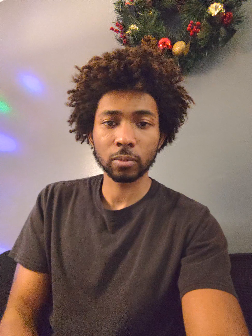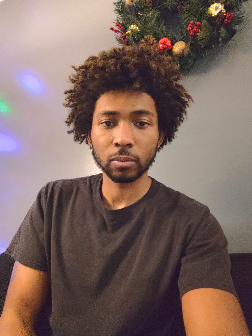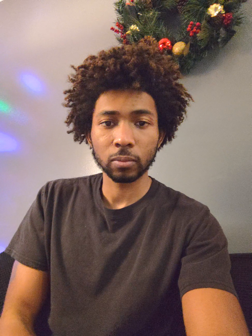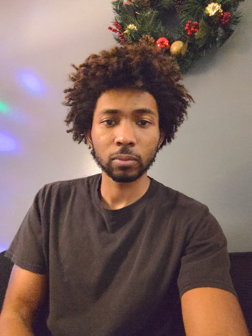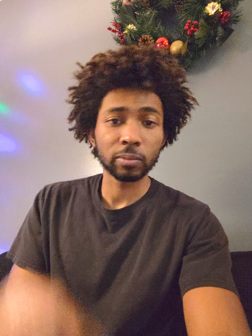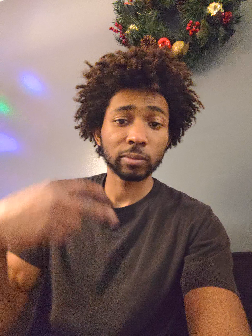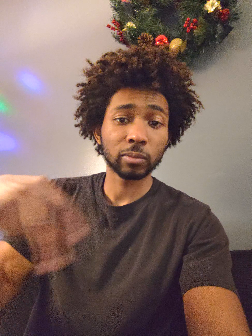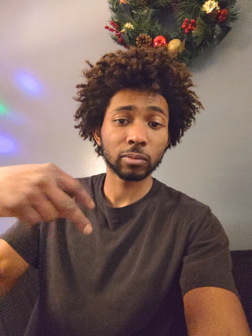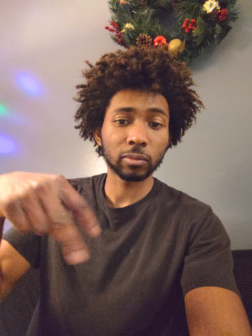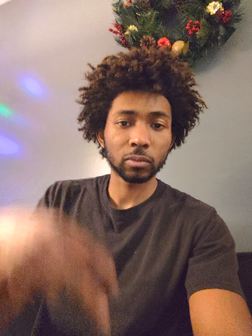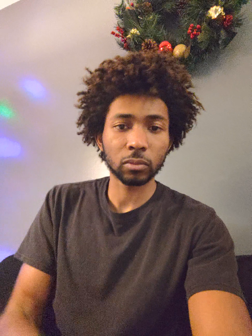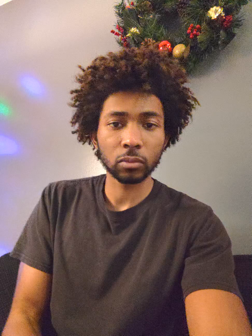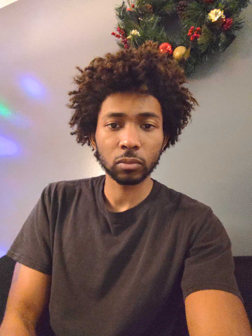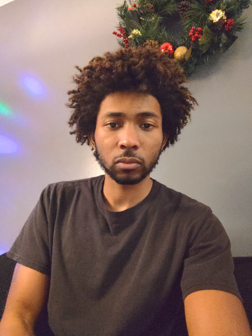dance